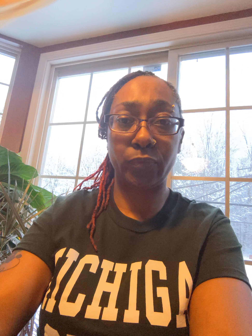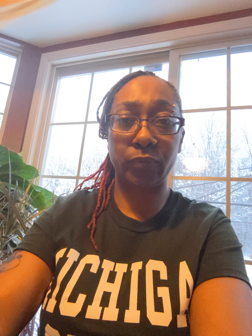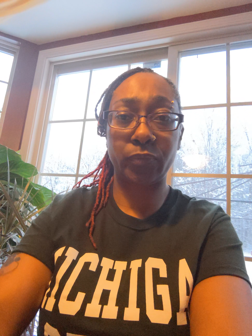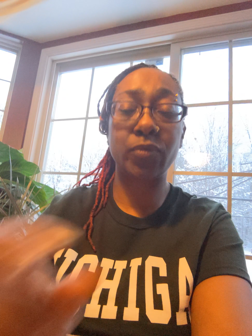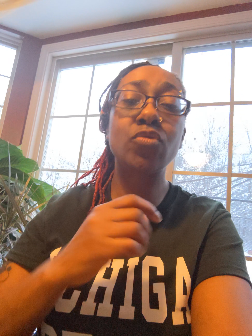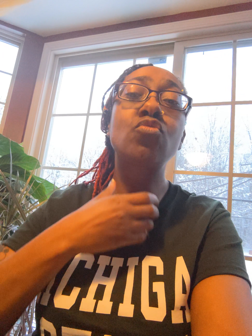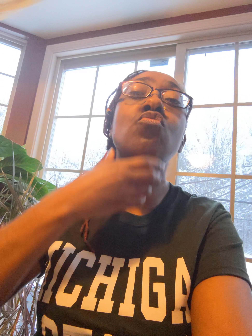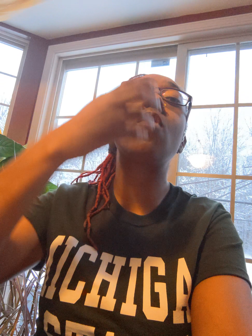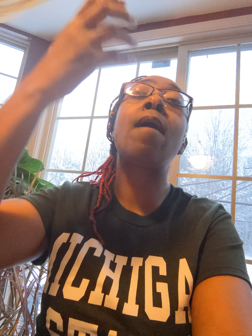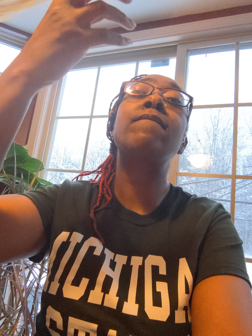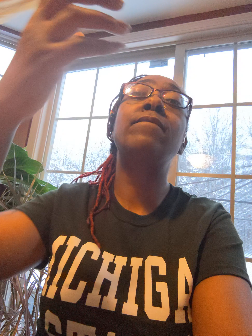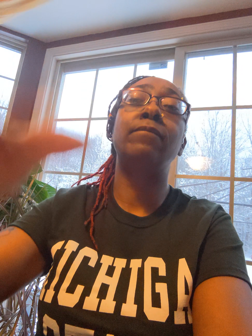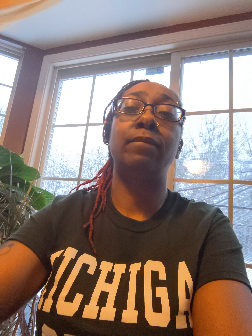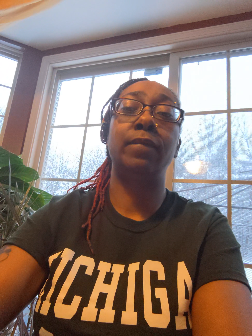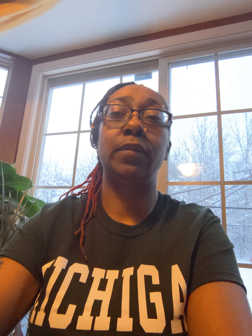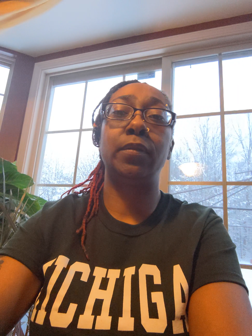giraffe